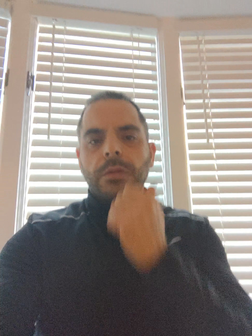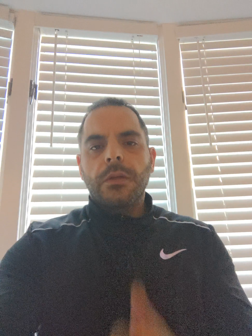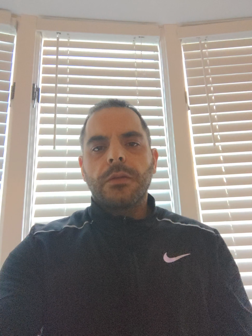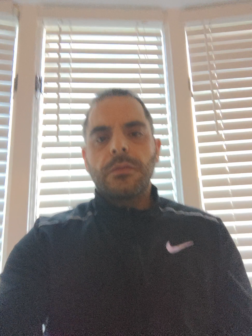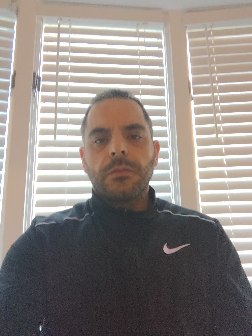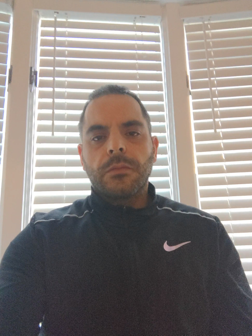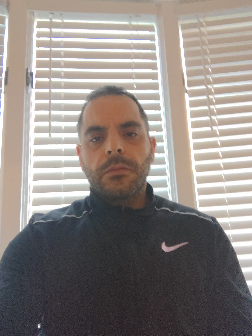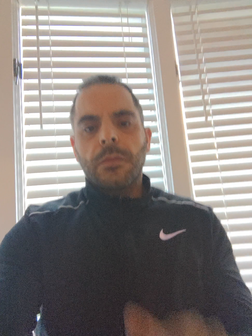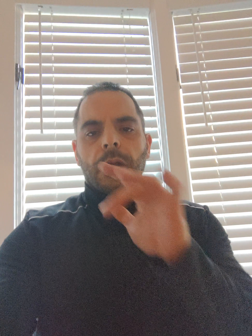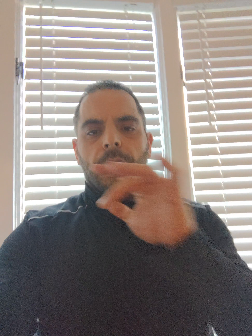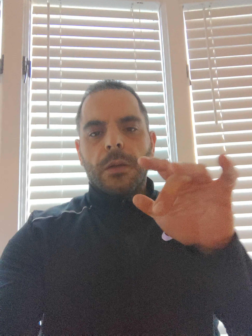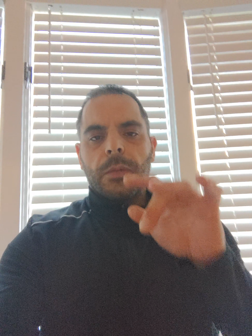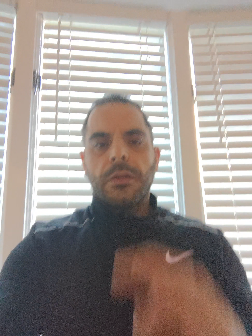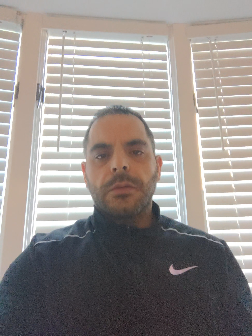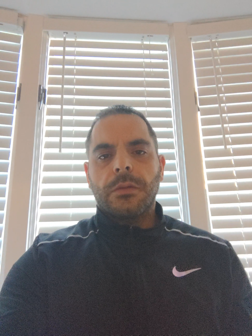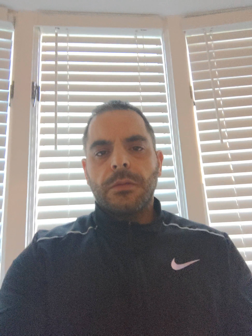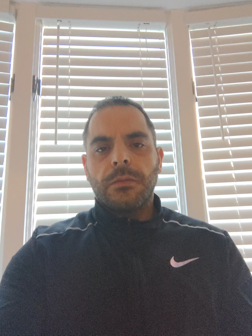empty